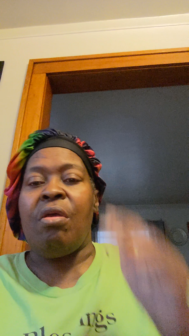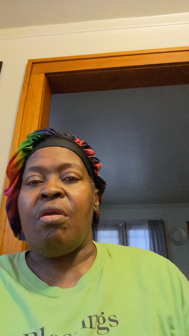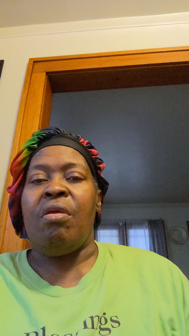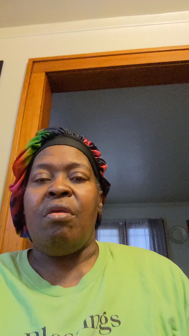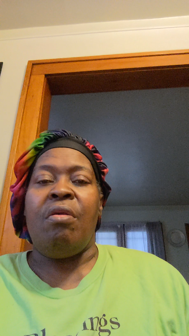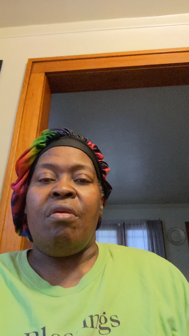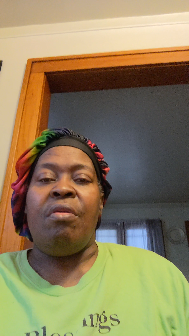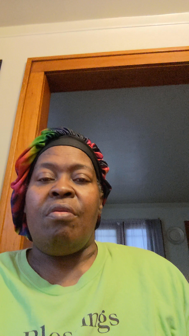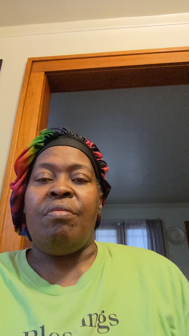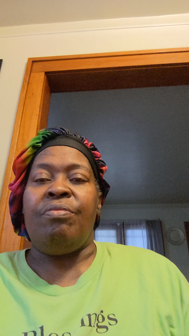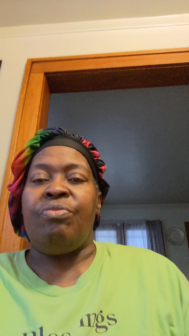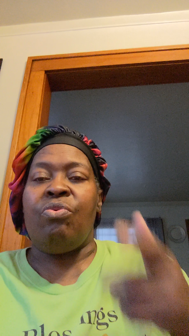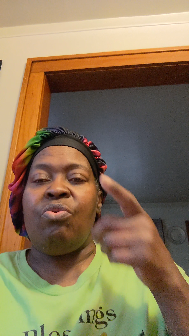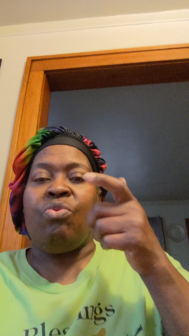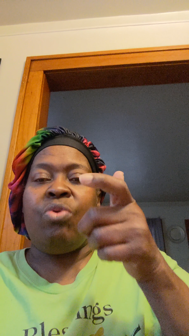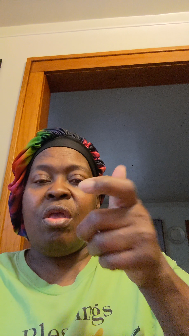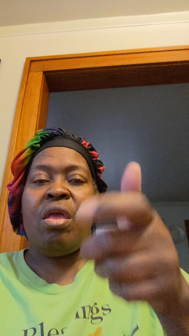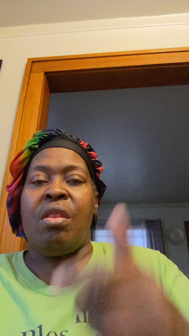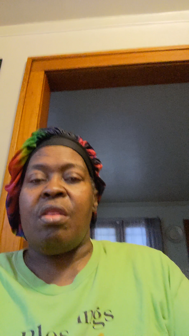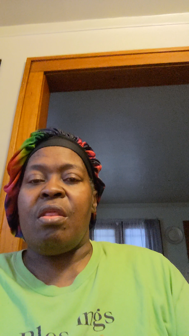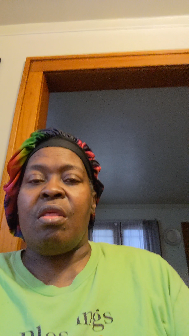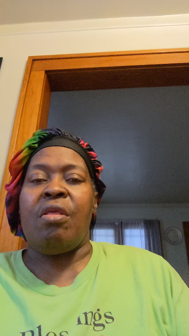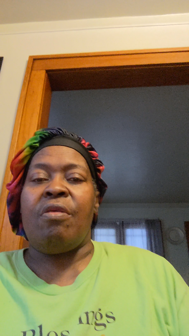run